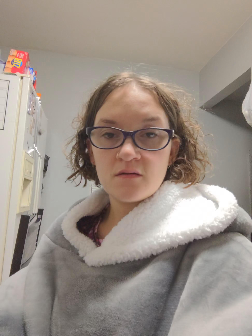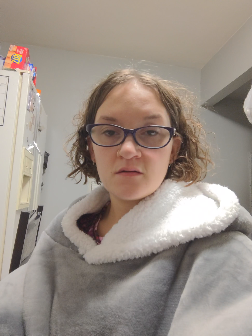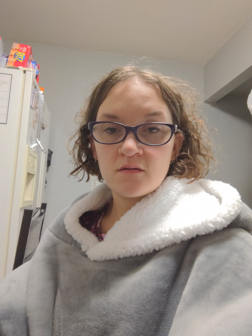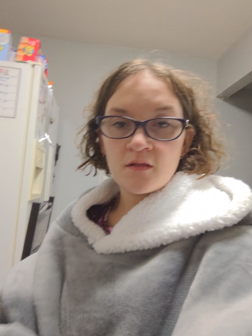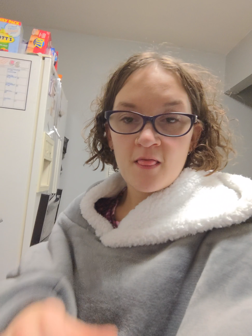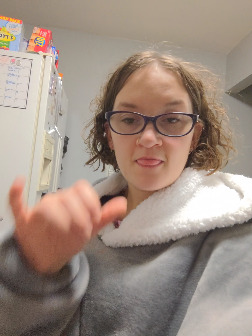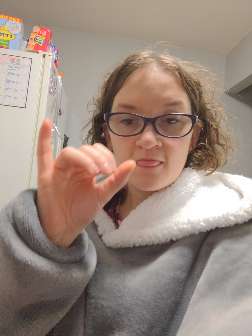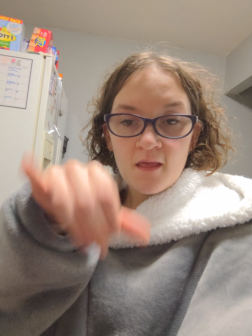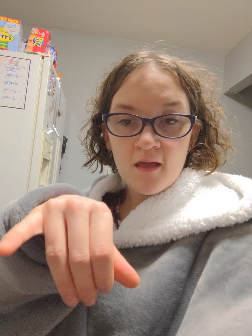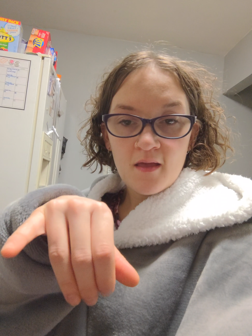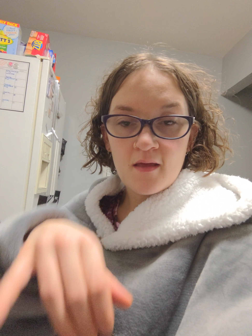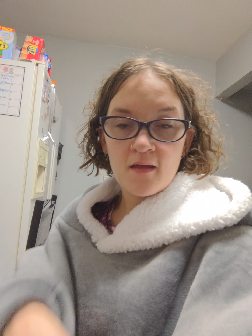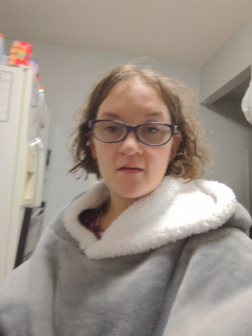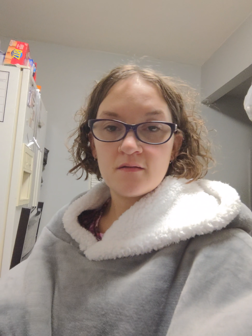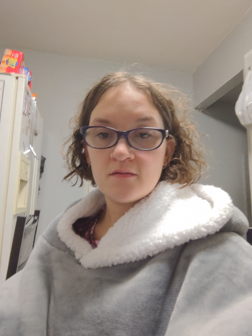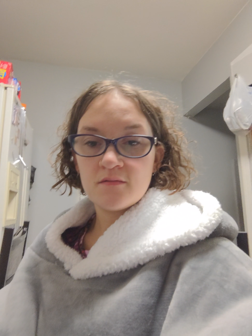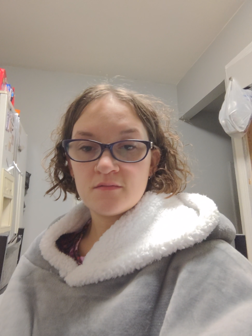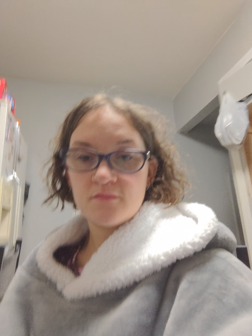that